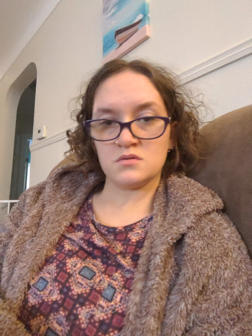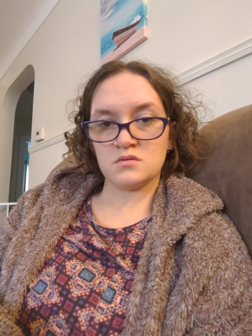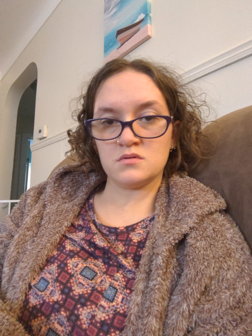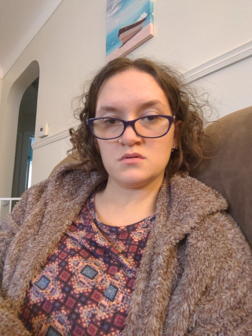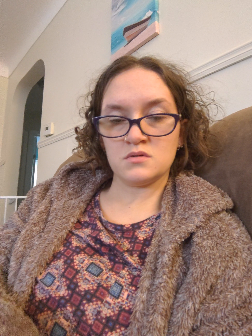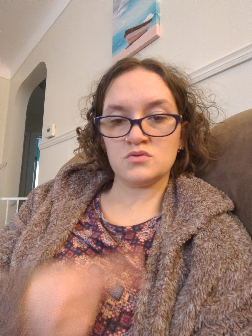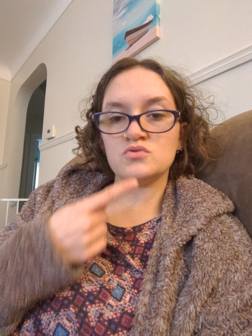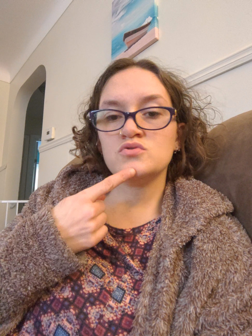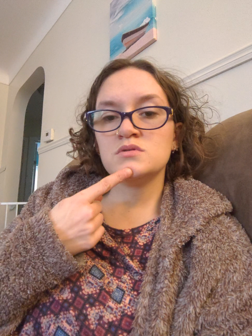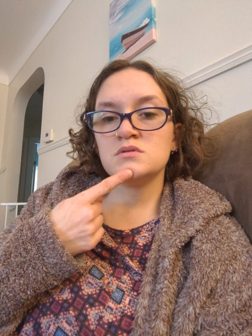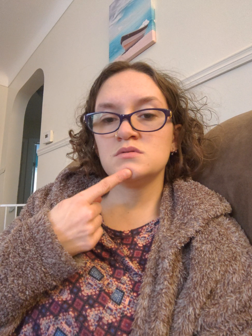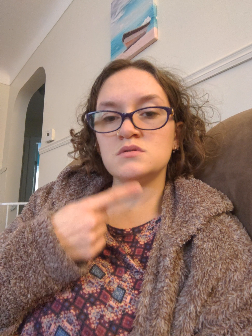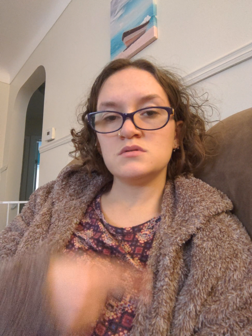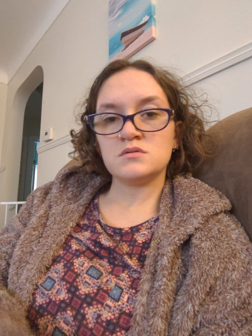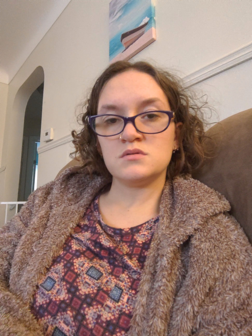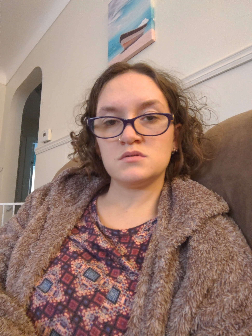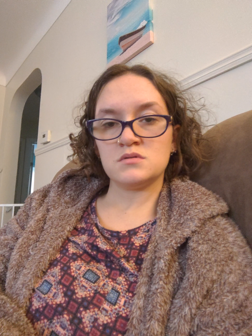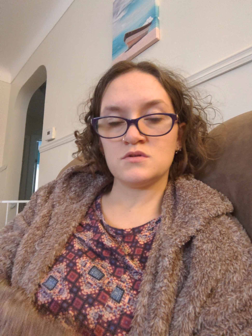chin